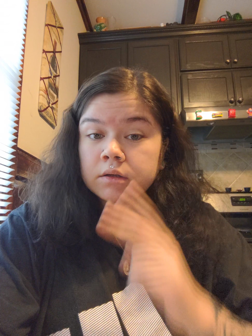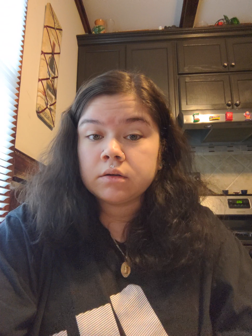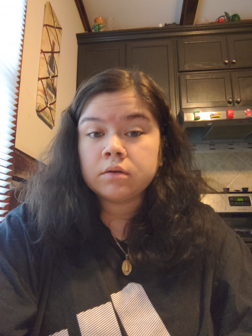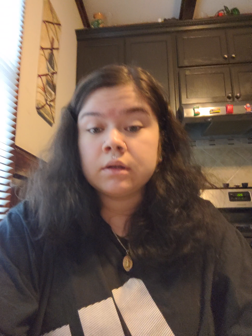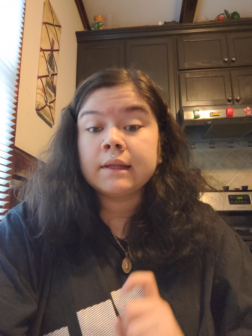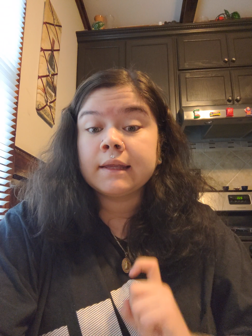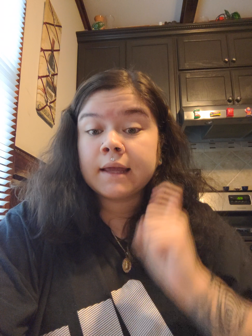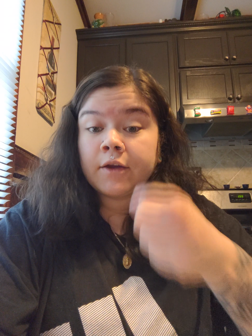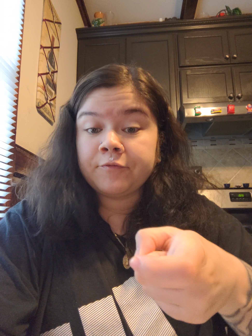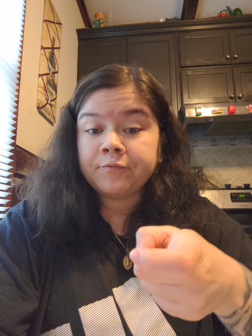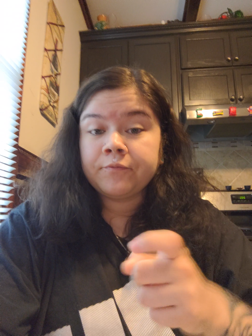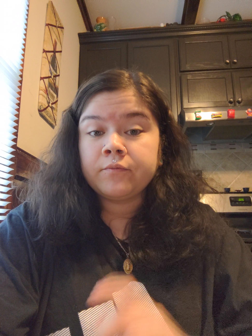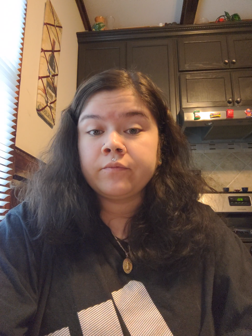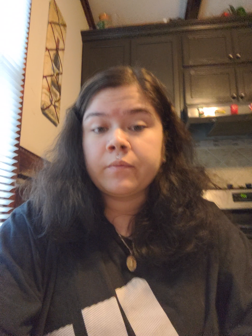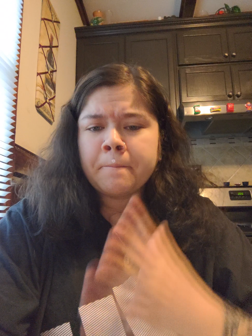gift